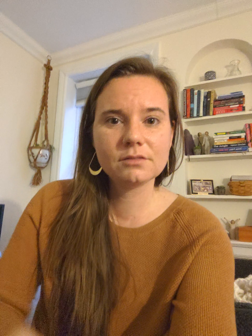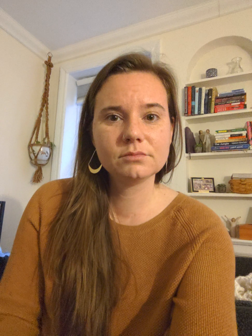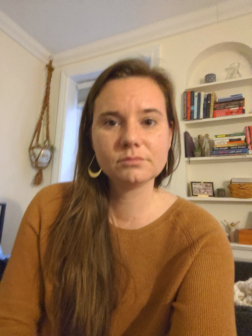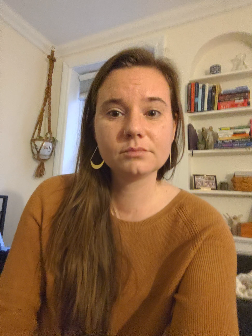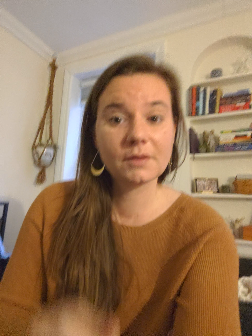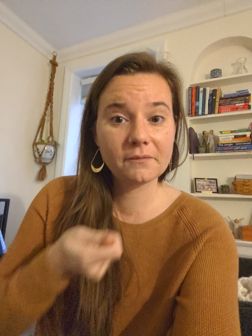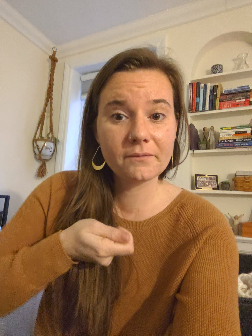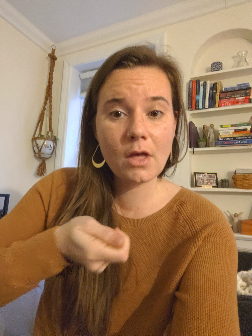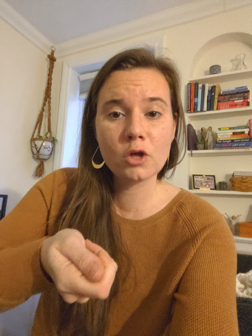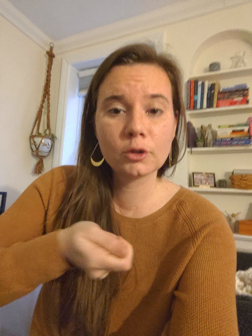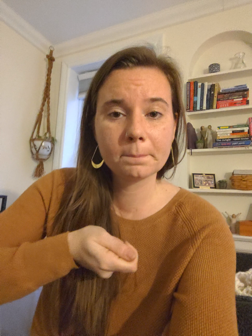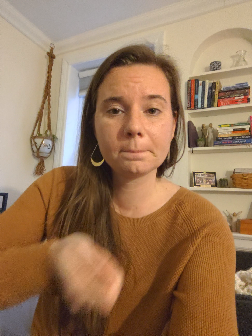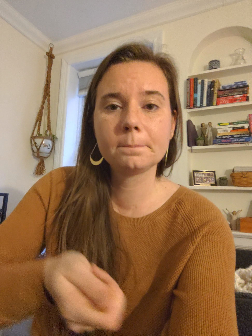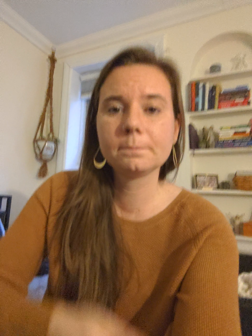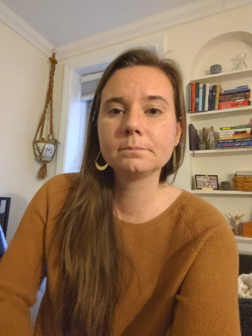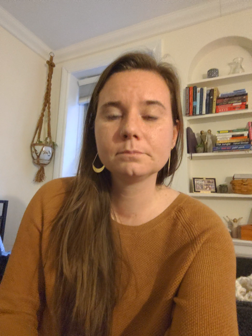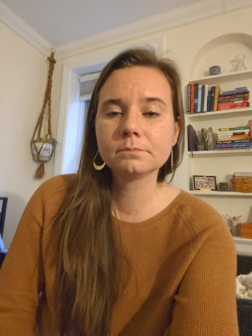vacuum